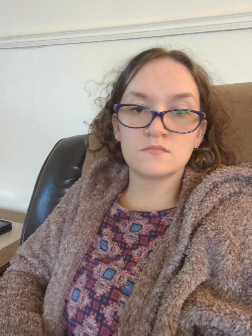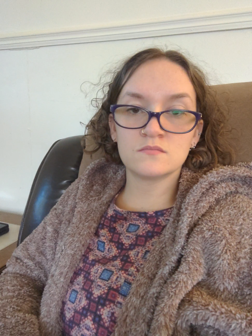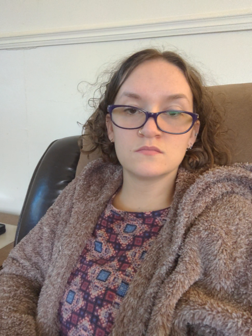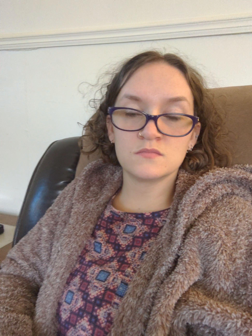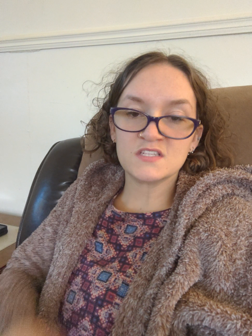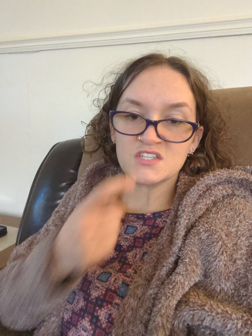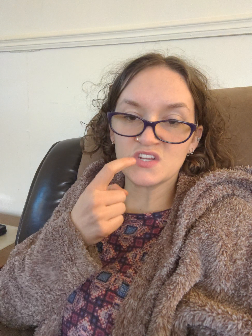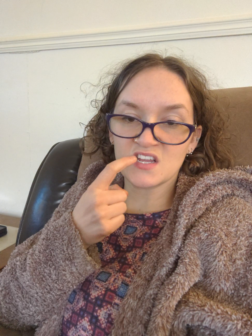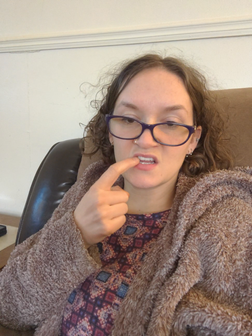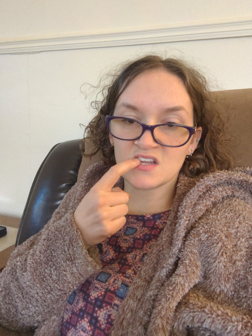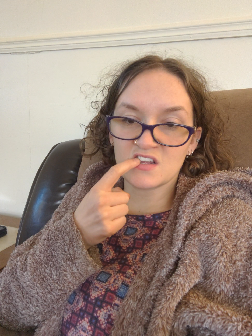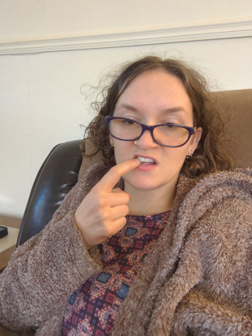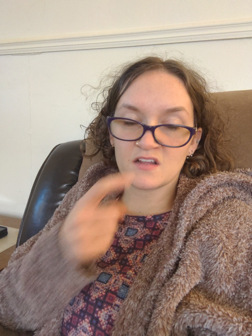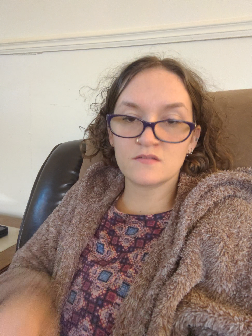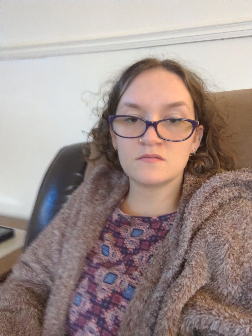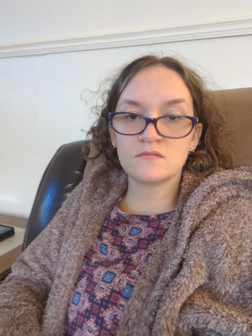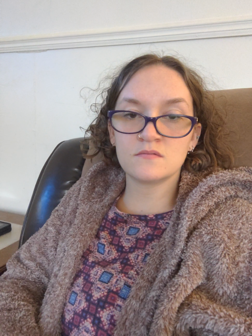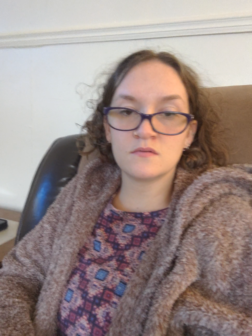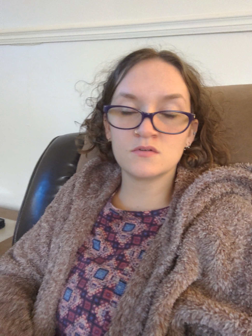tooth